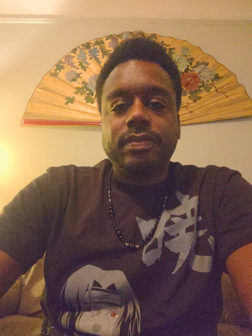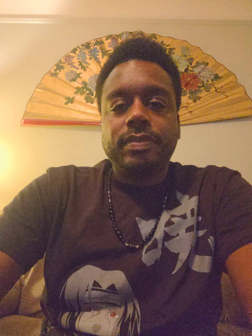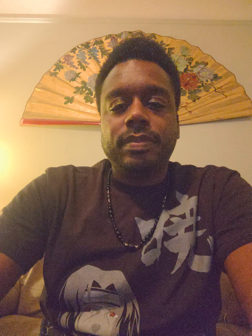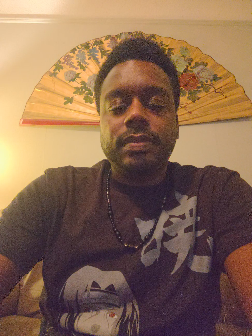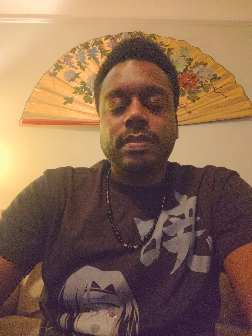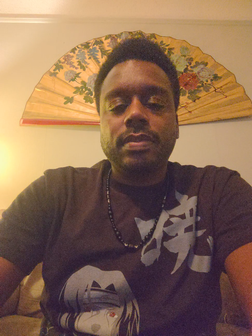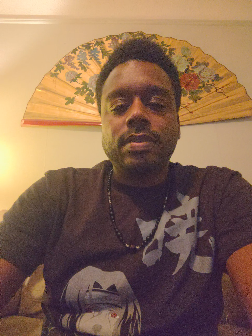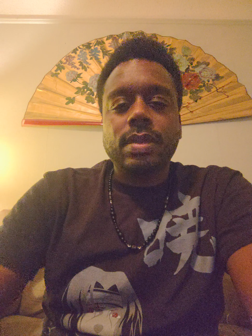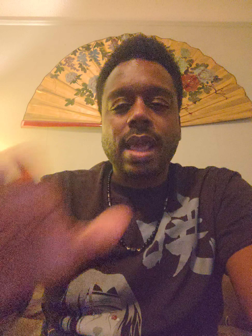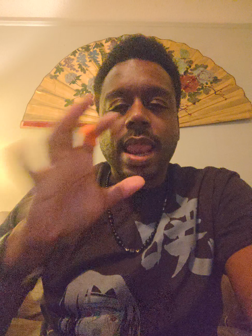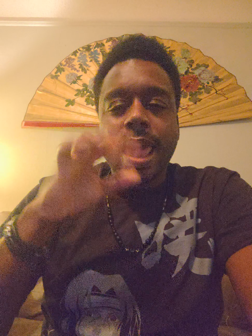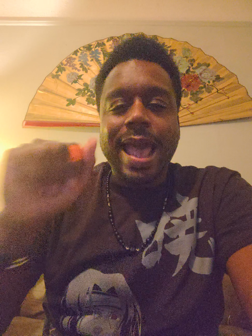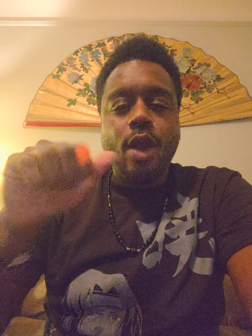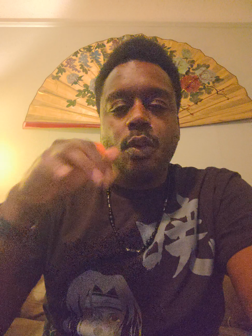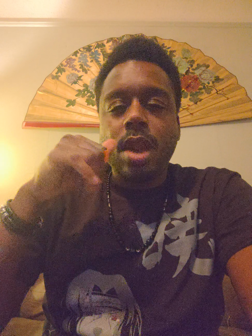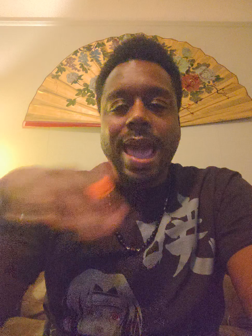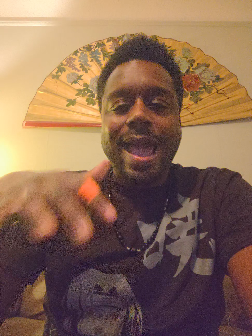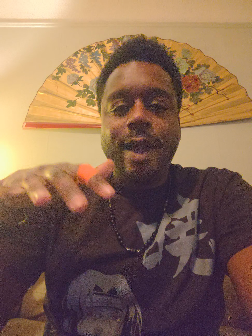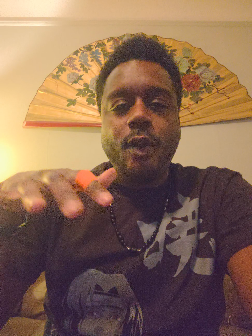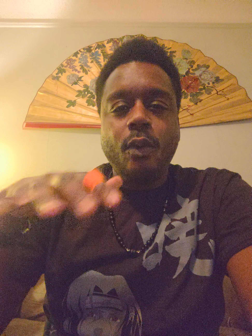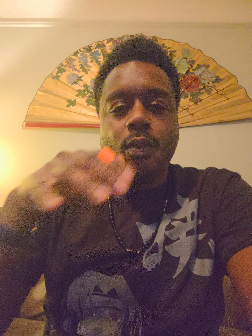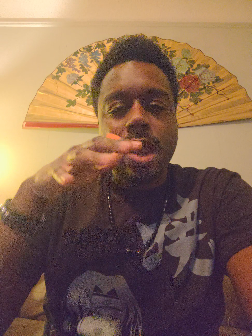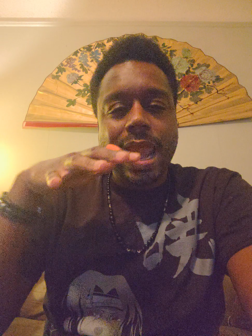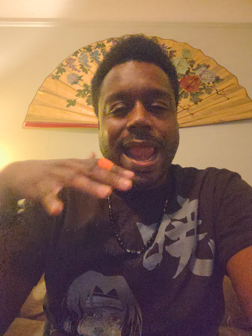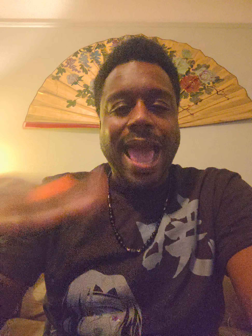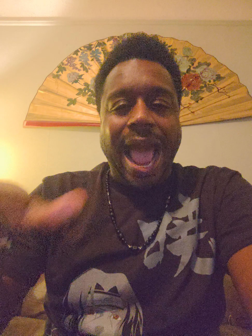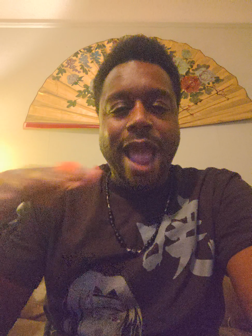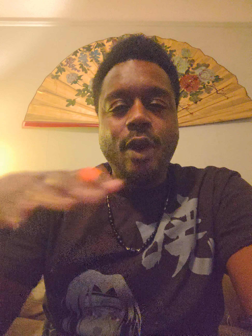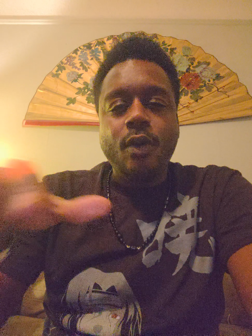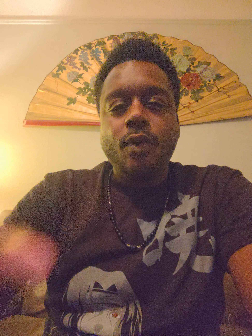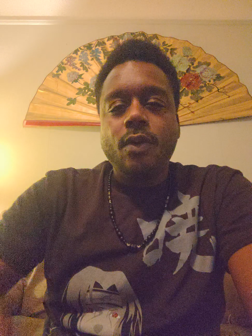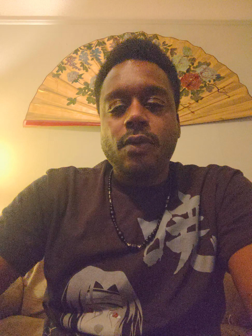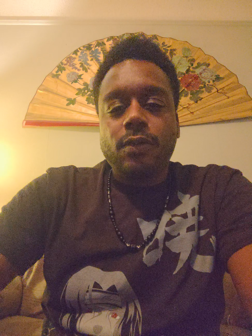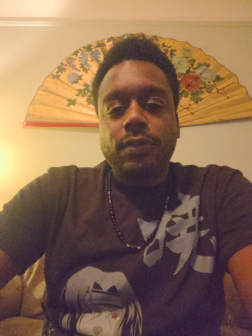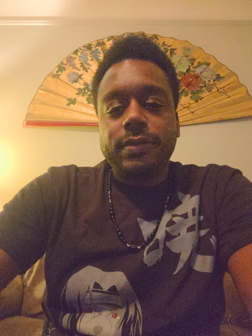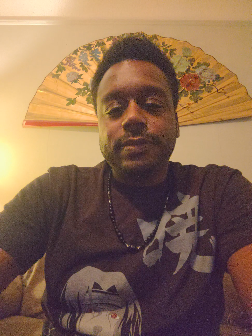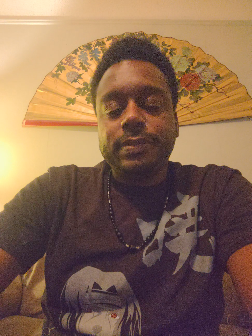loud